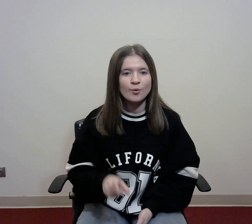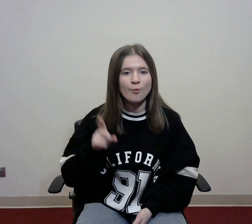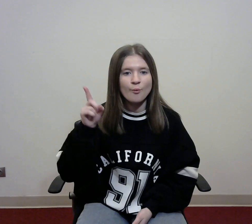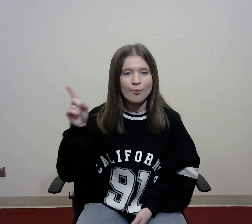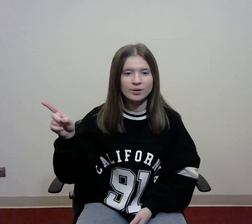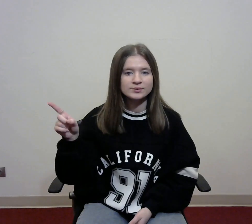O